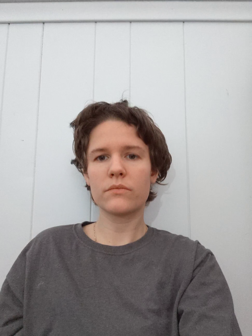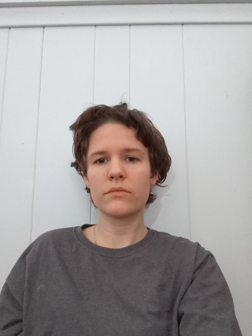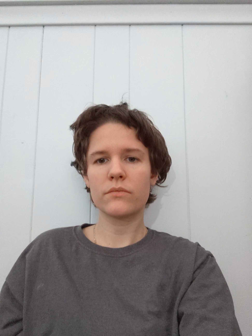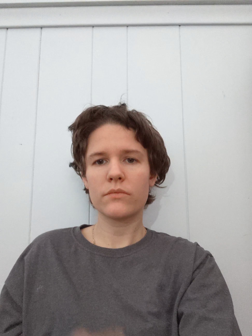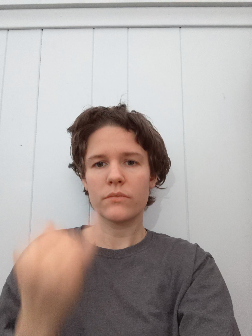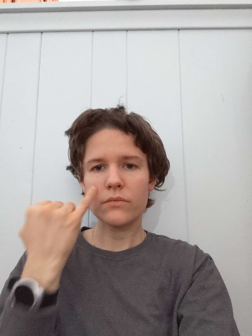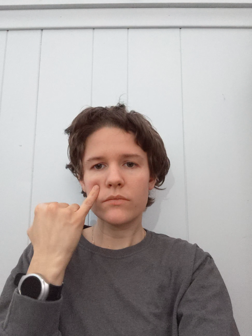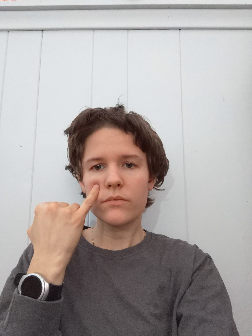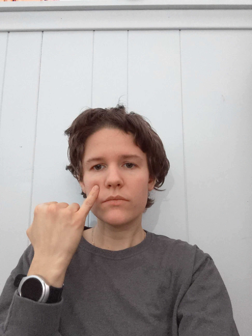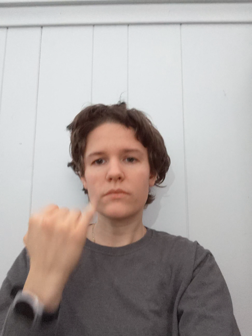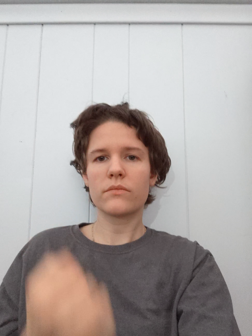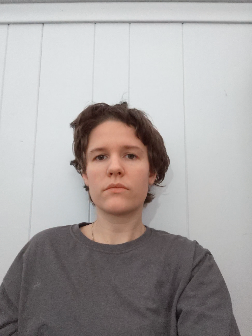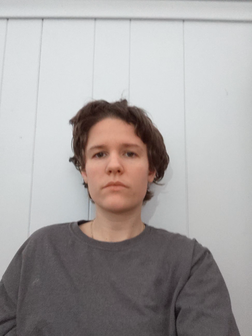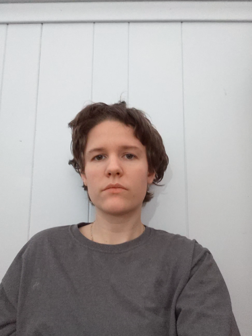if